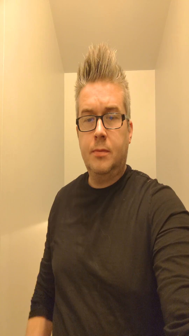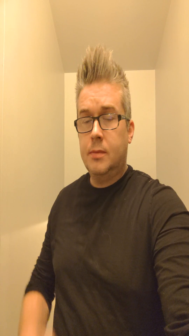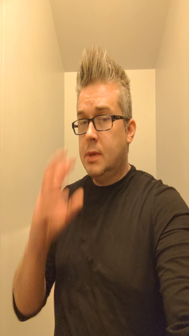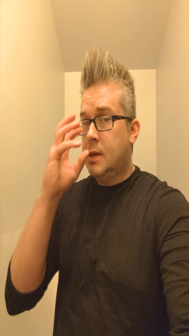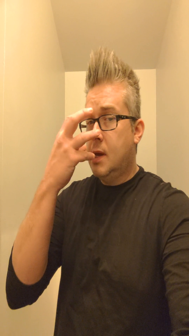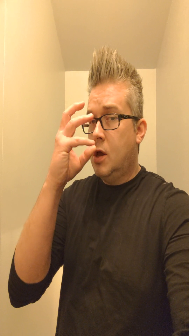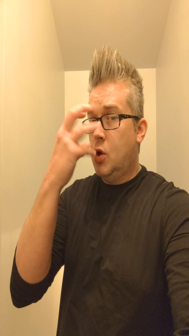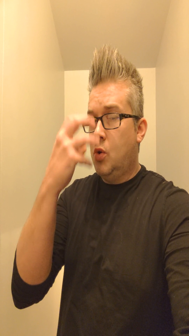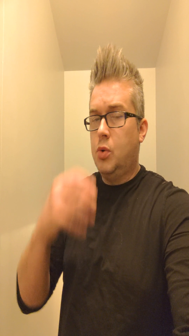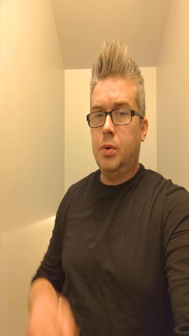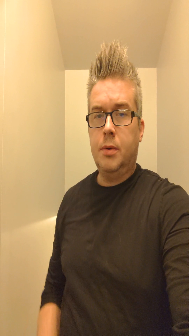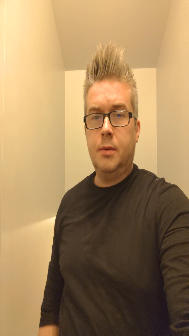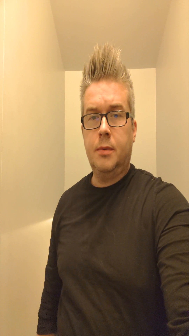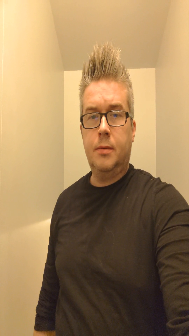clown